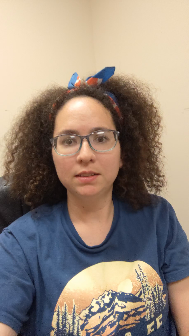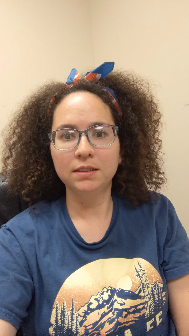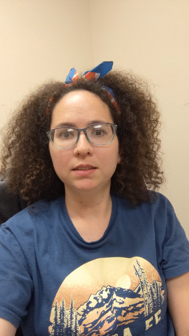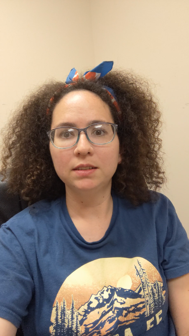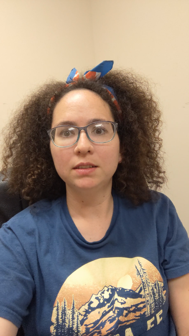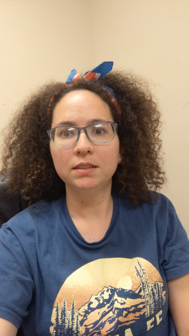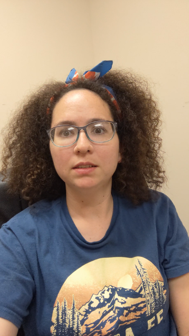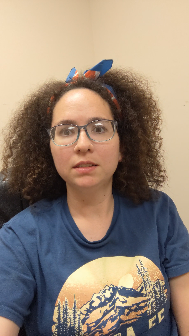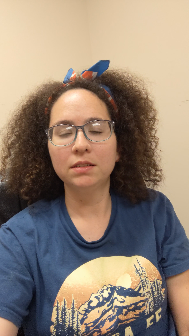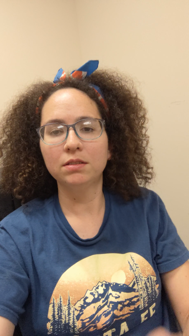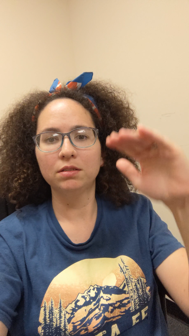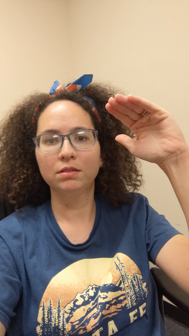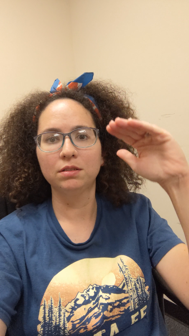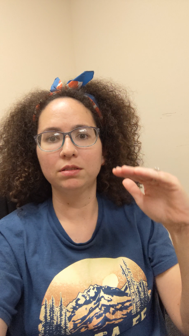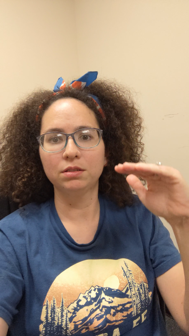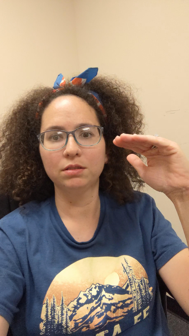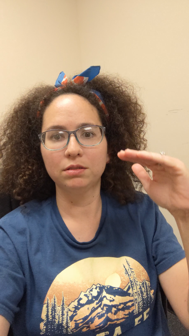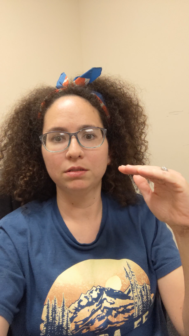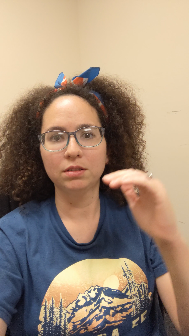short